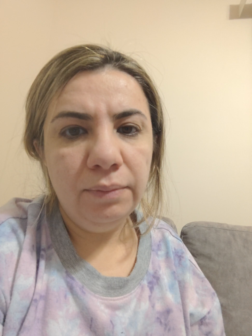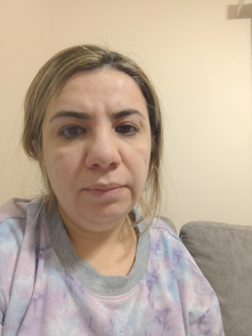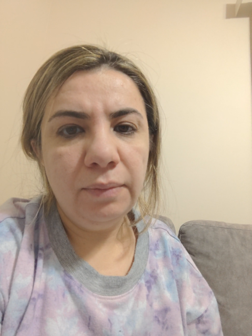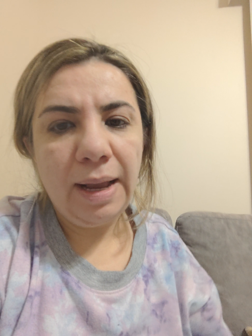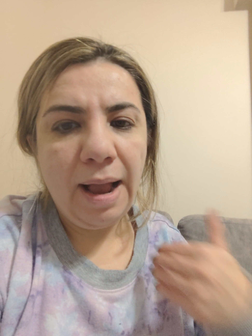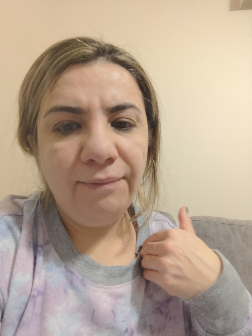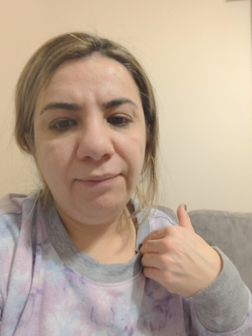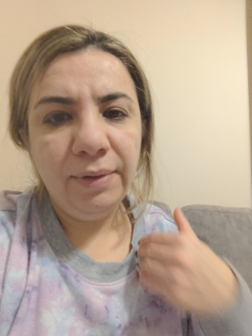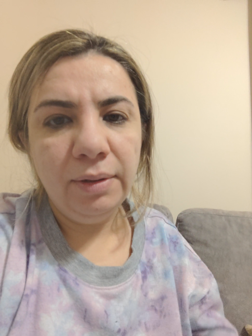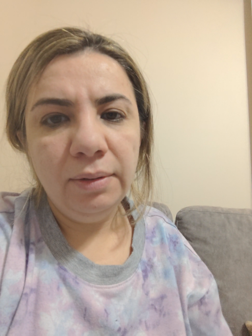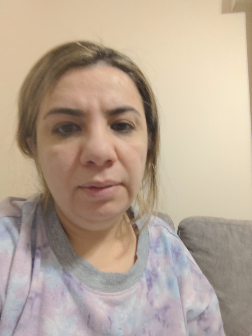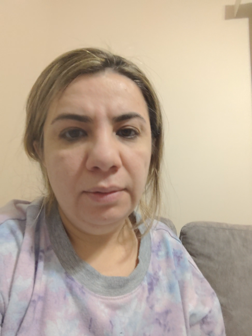have